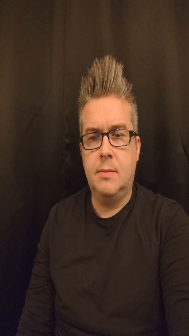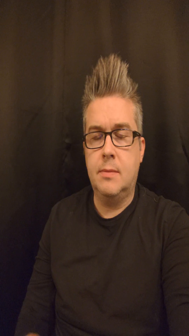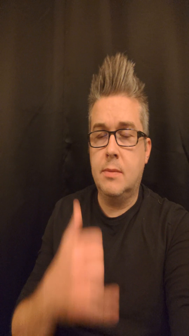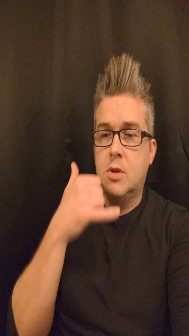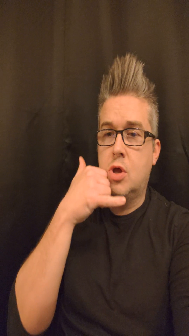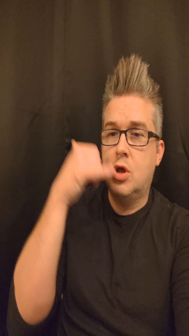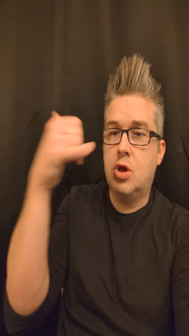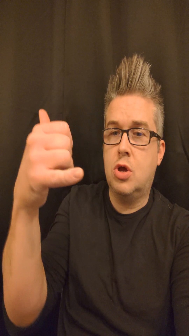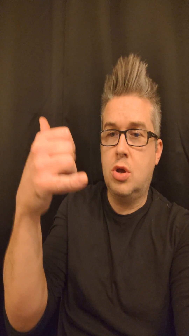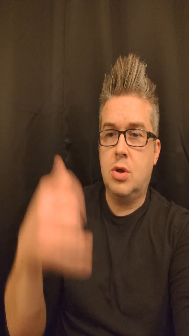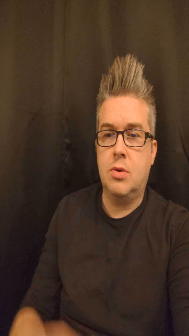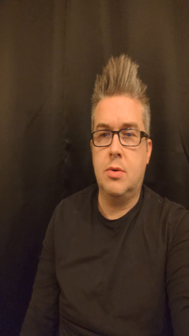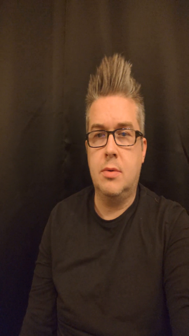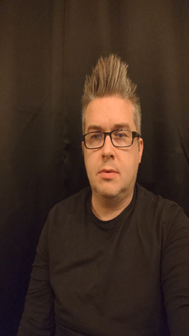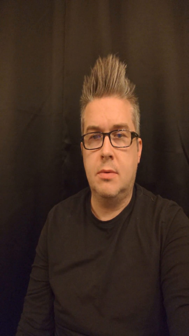call on the phone